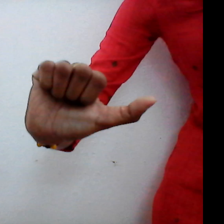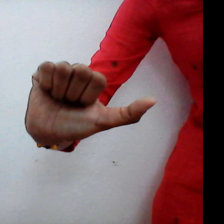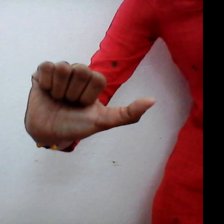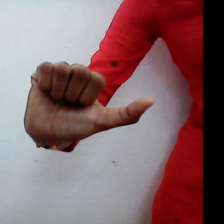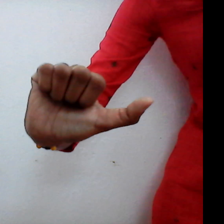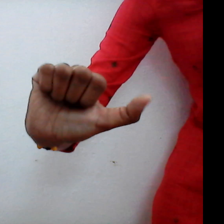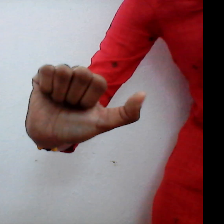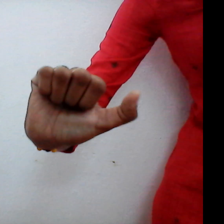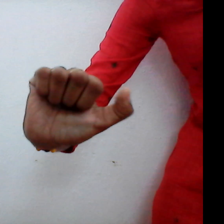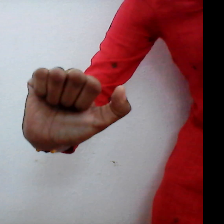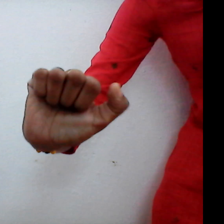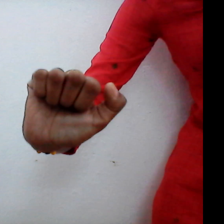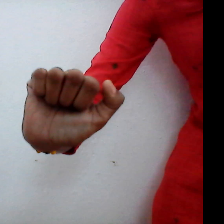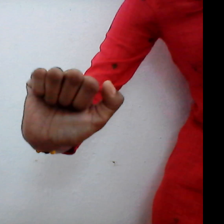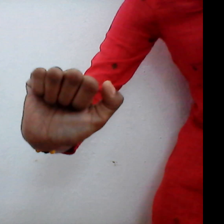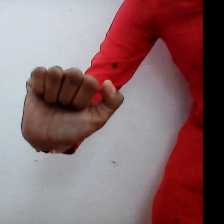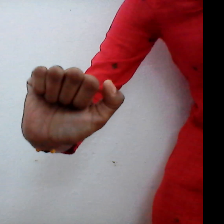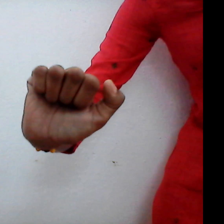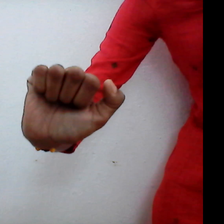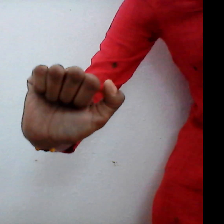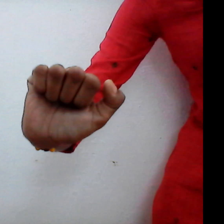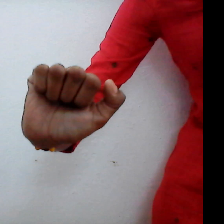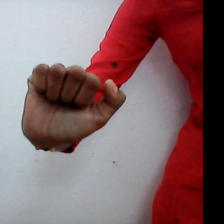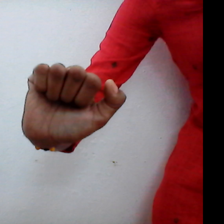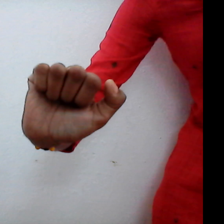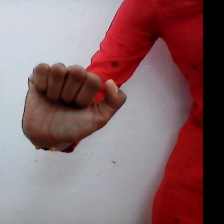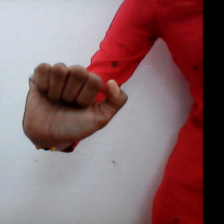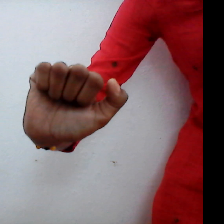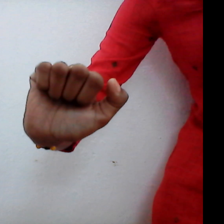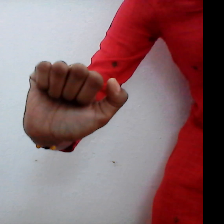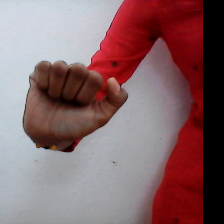ഏ